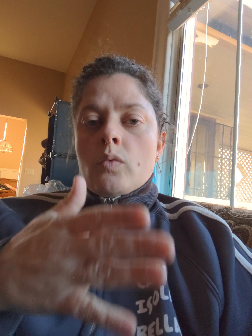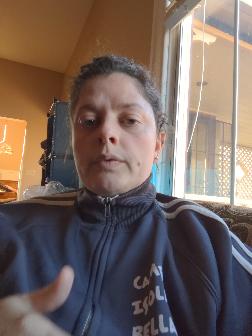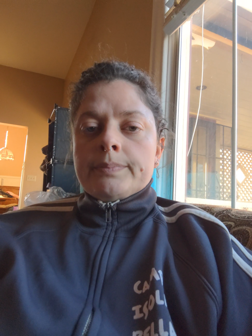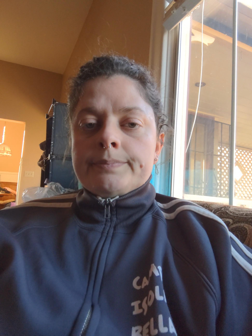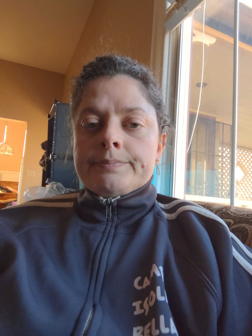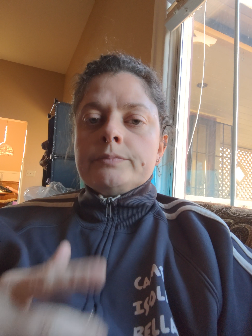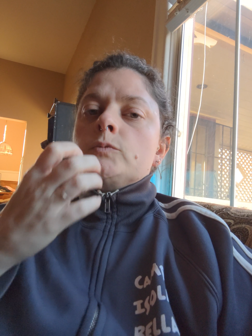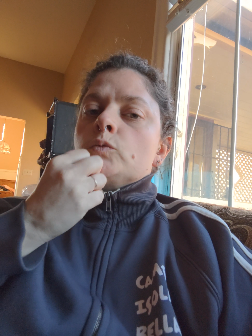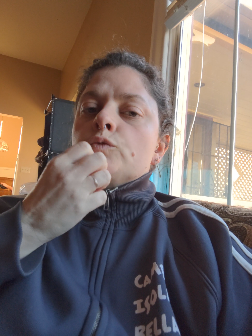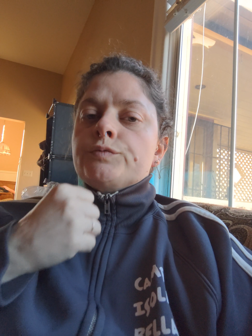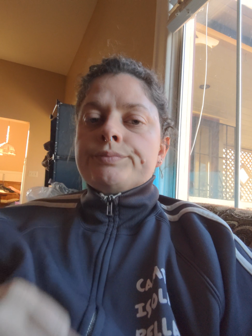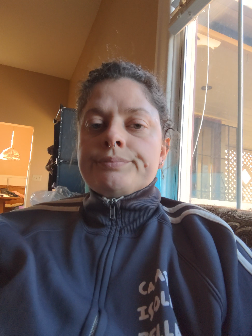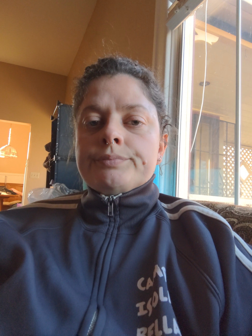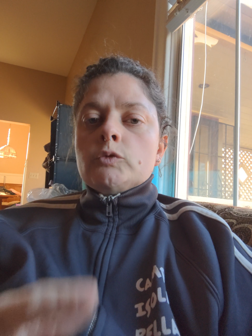underwear